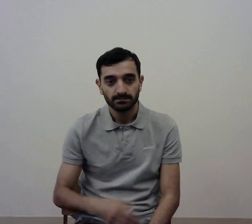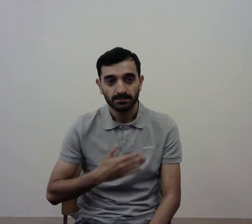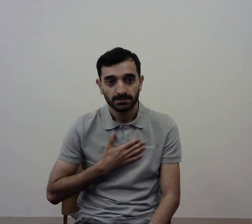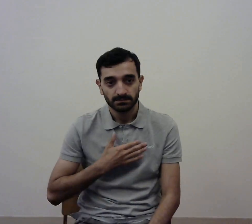mən